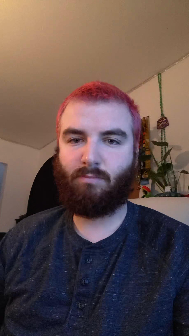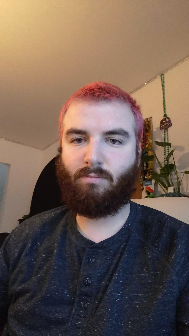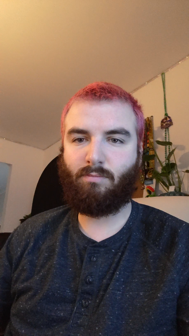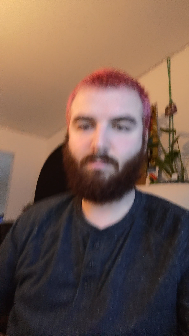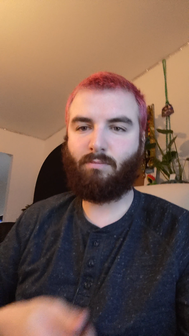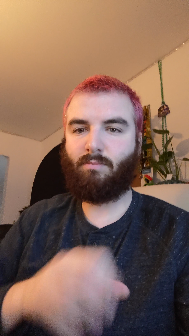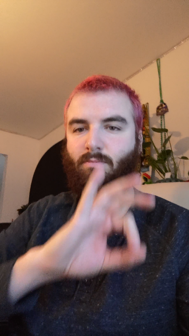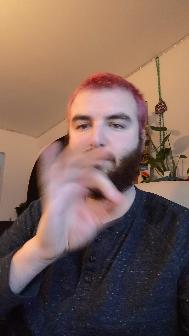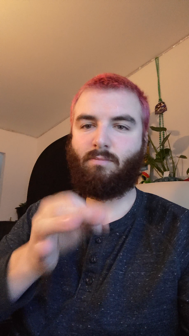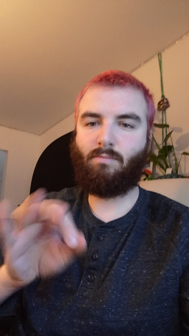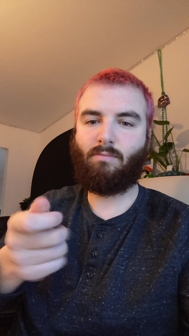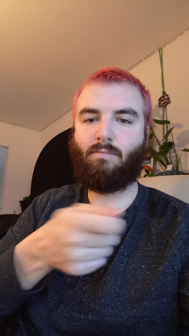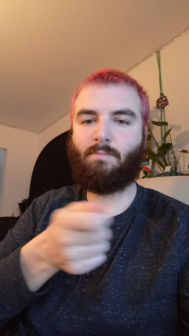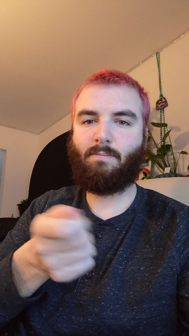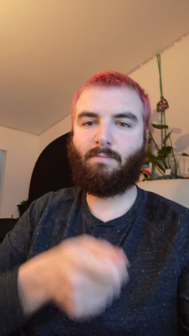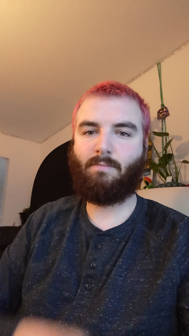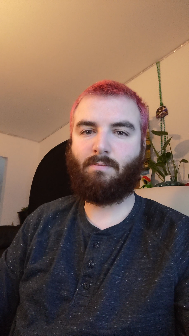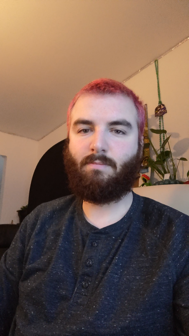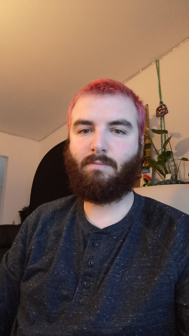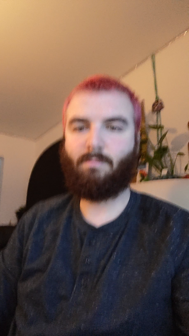hose